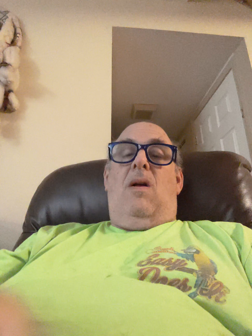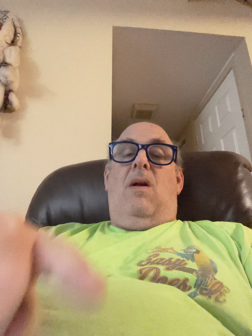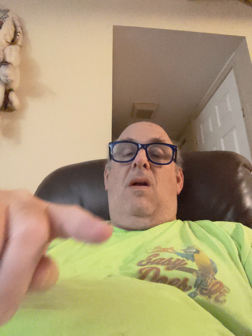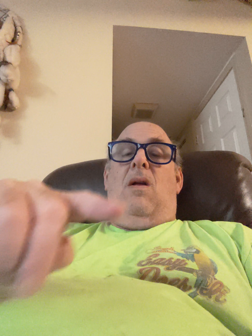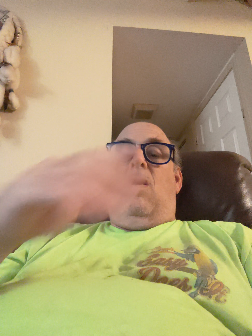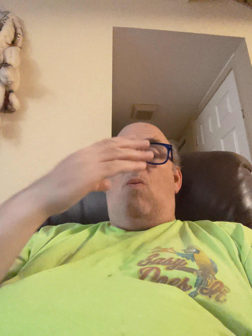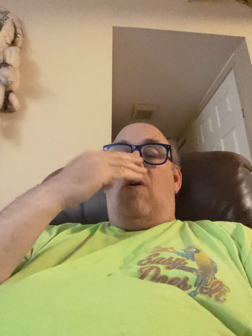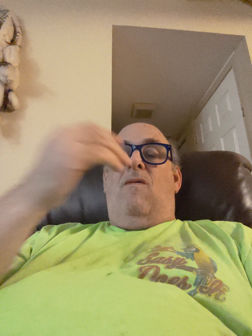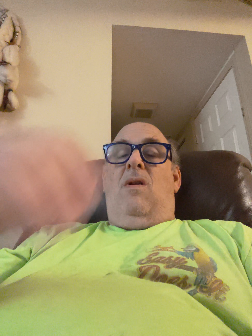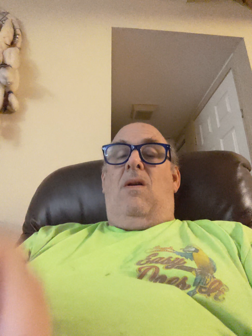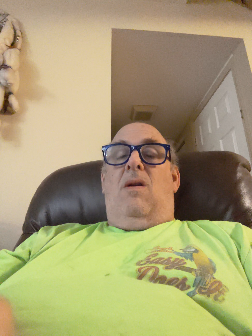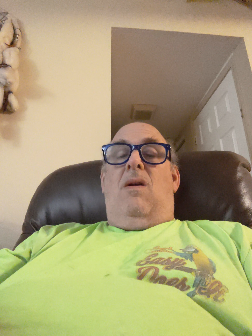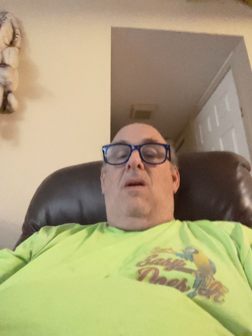wolf